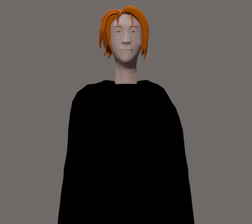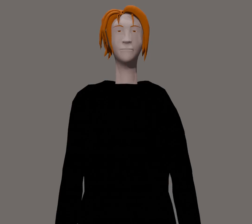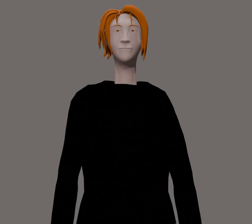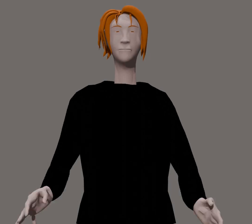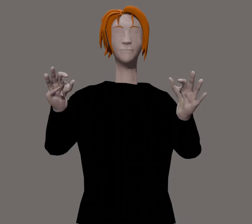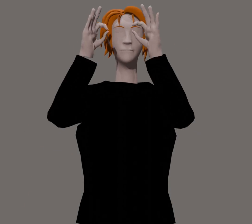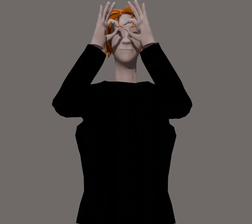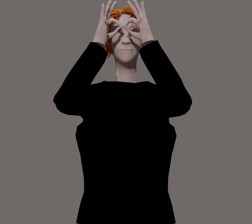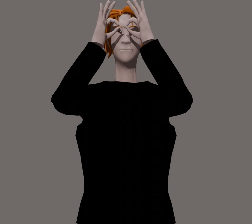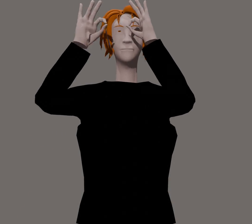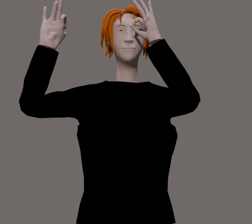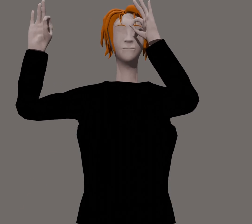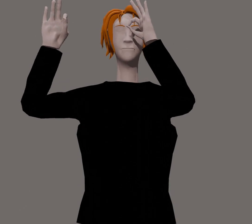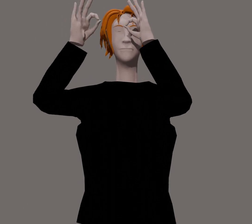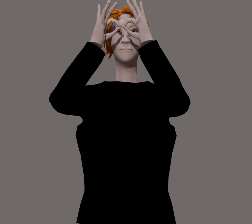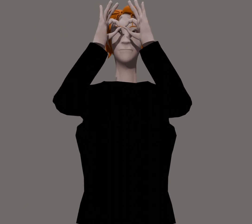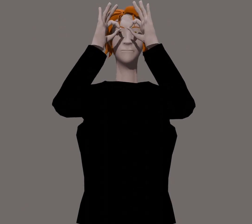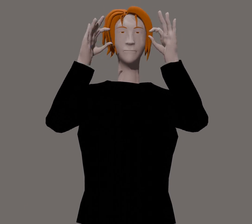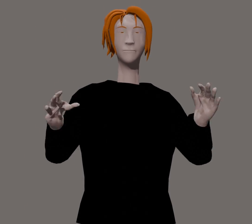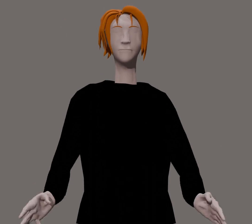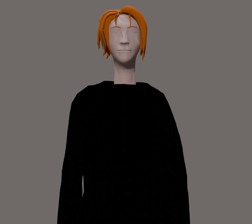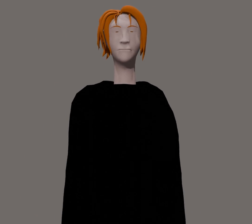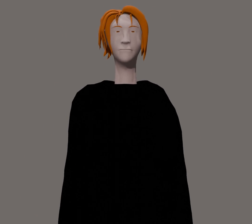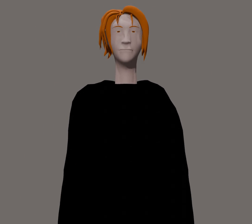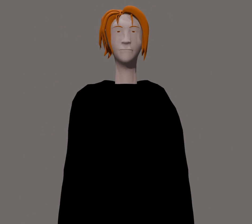Chameleon